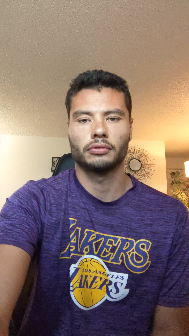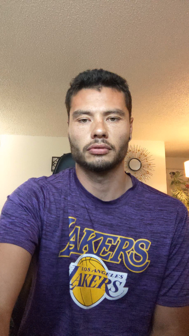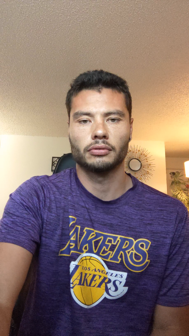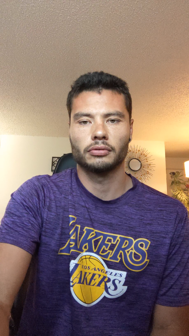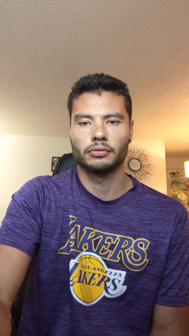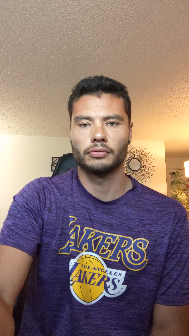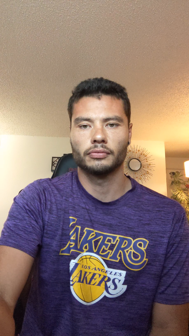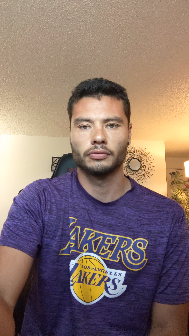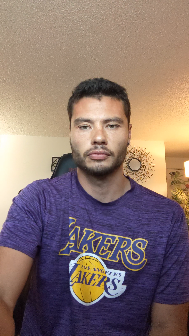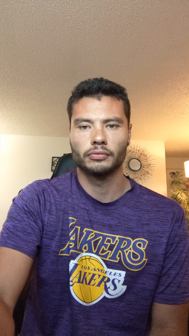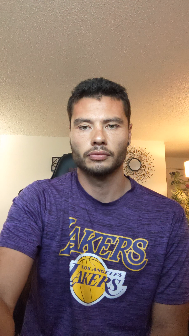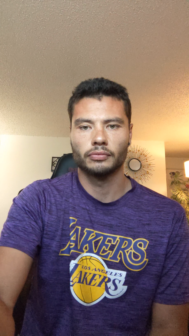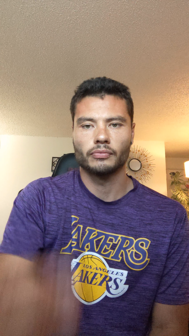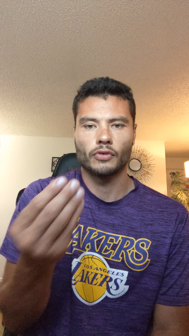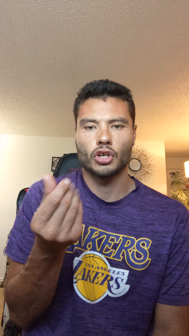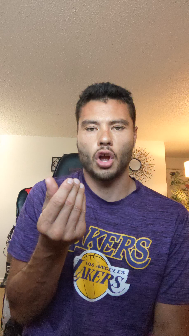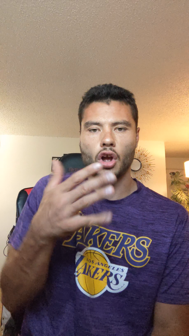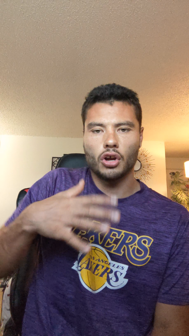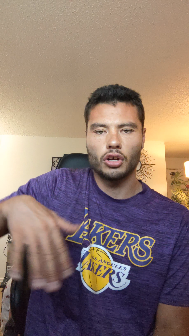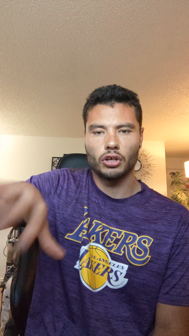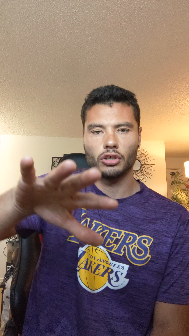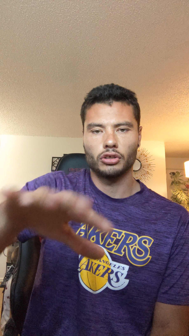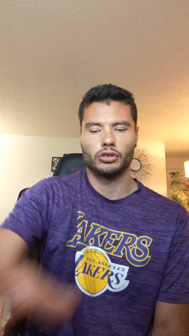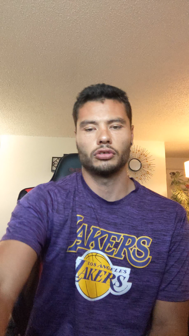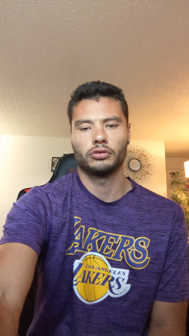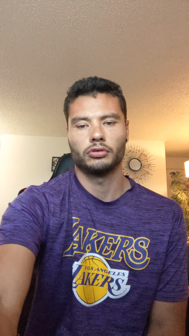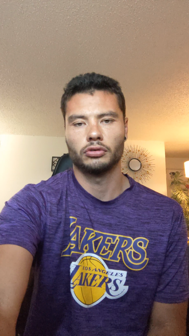garden